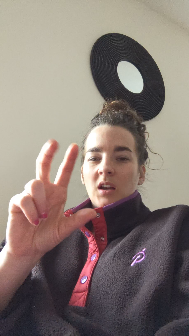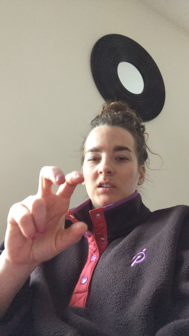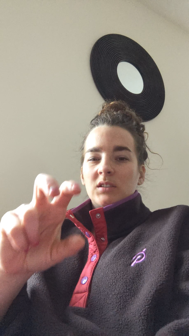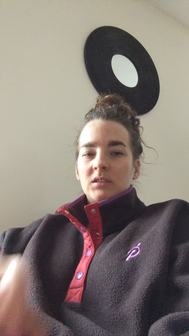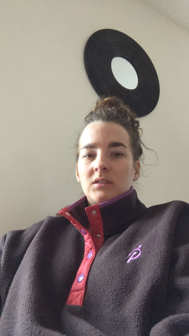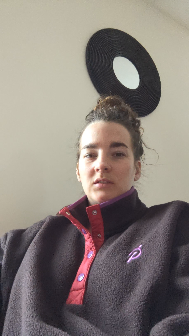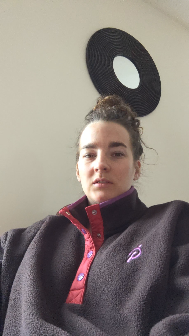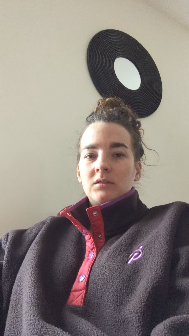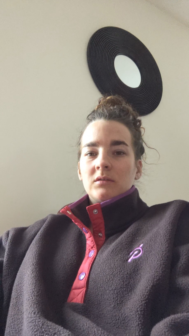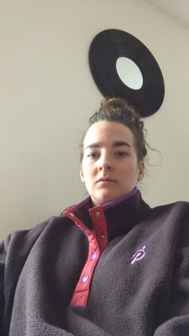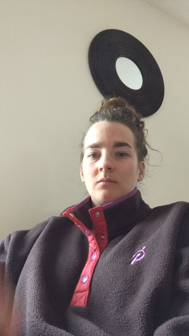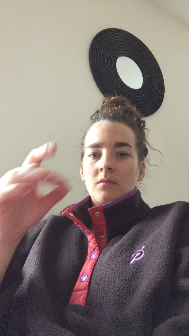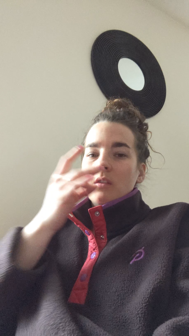light bulb